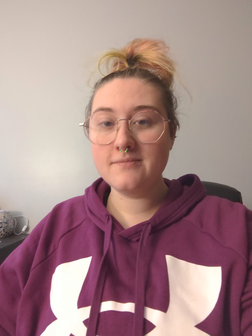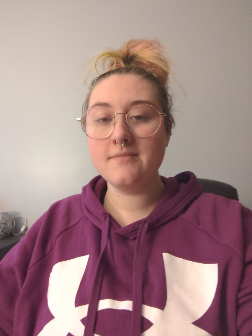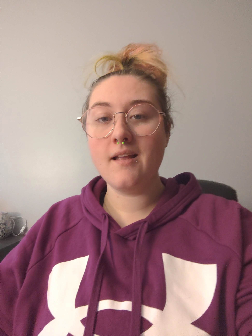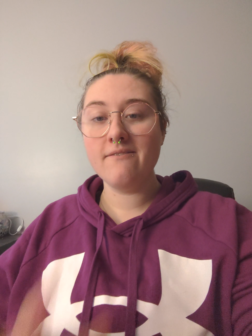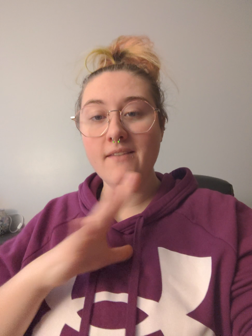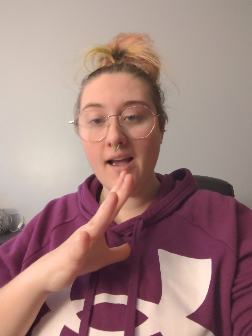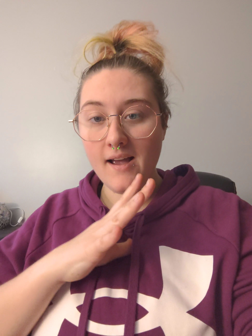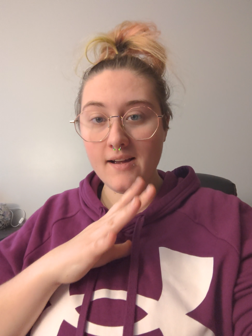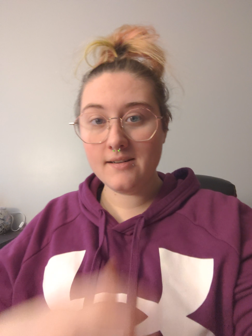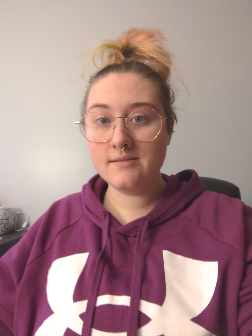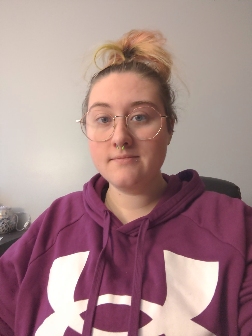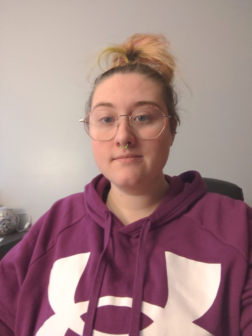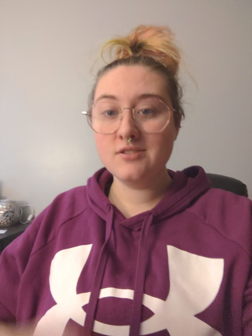fine